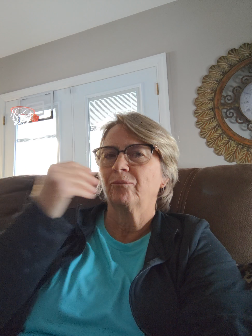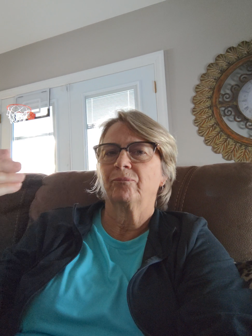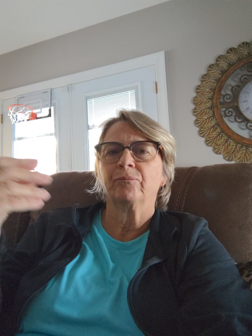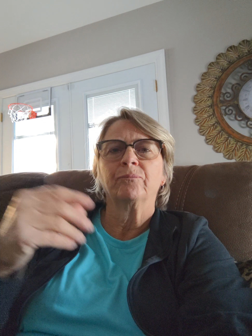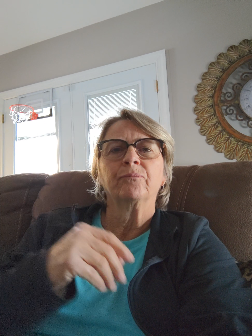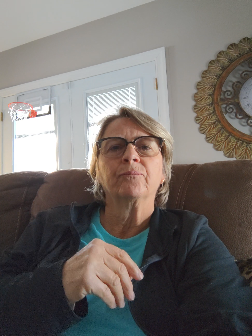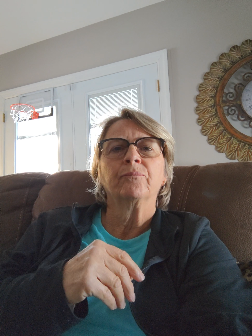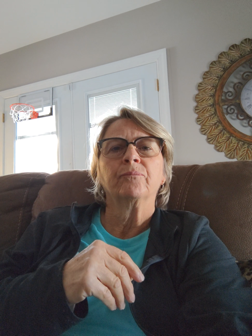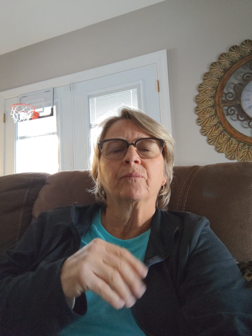wolf